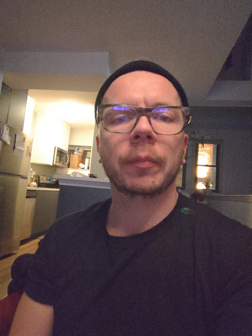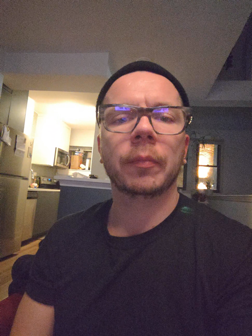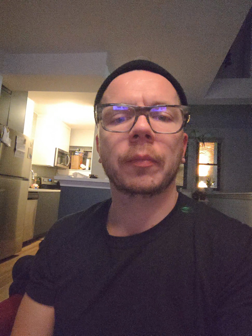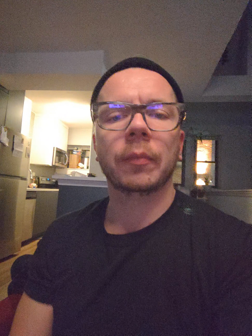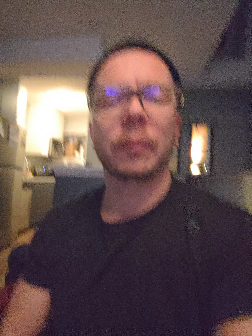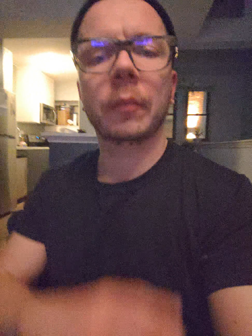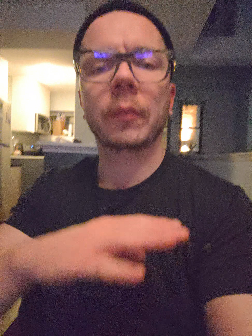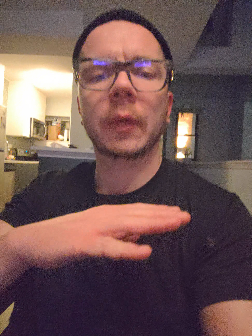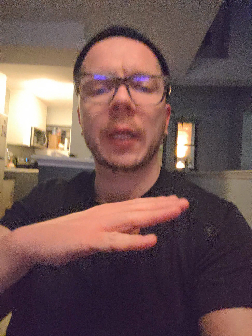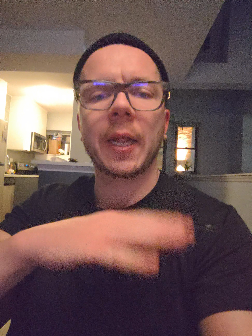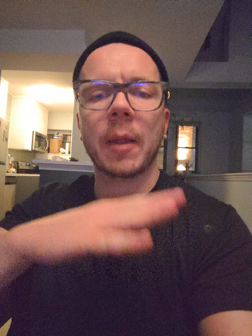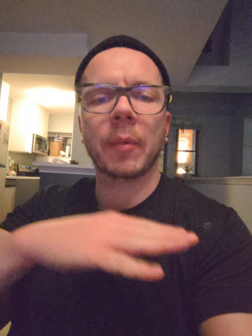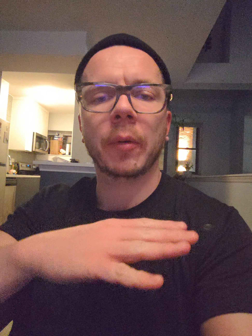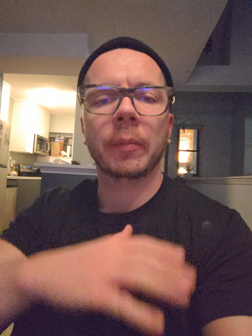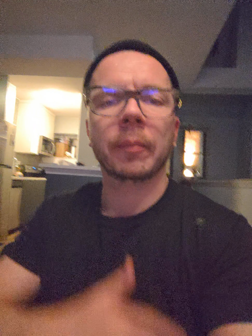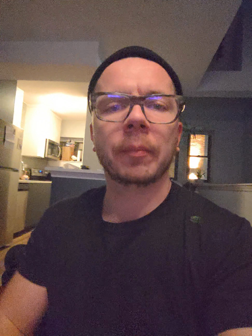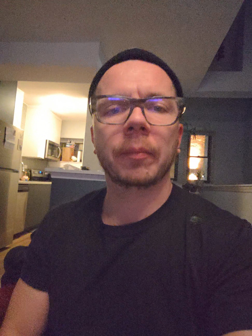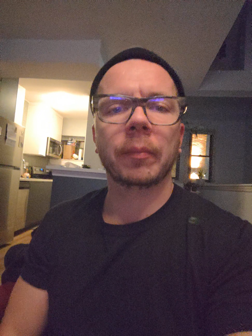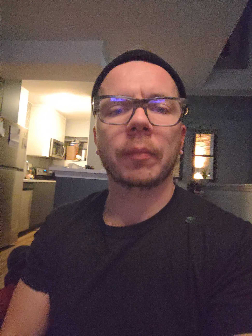table